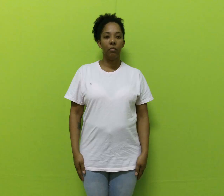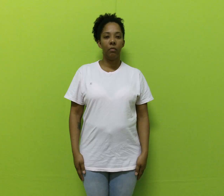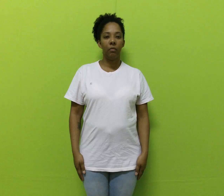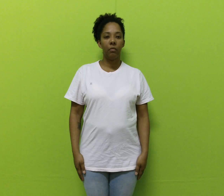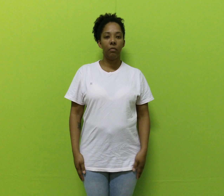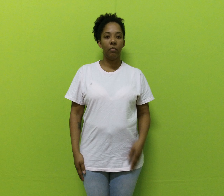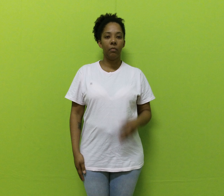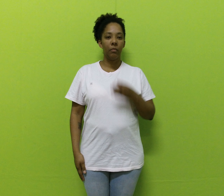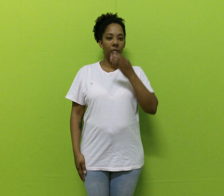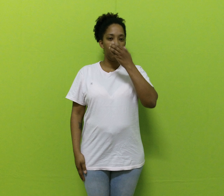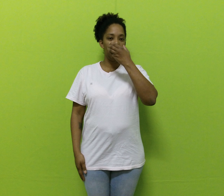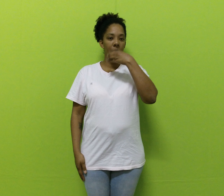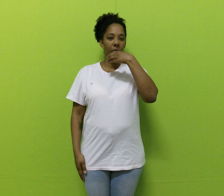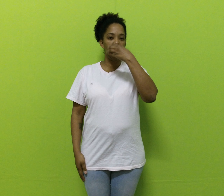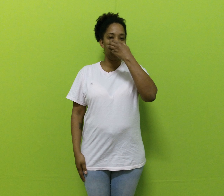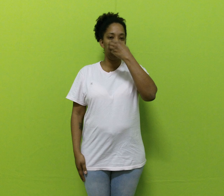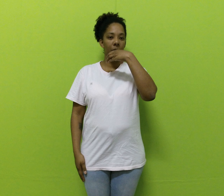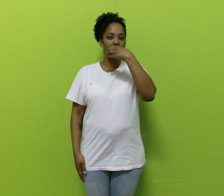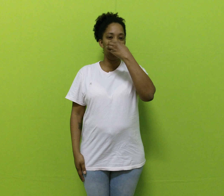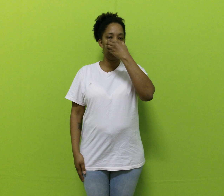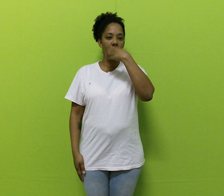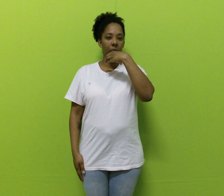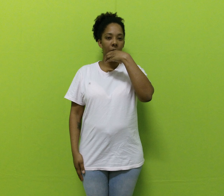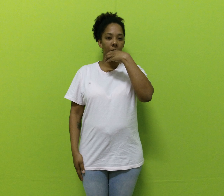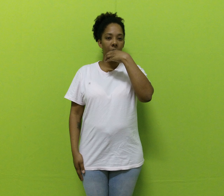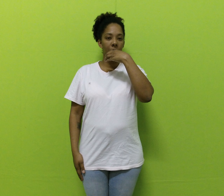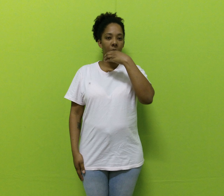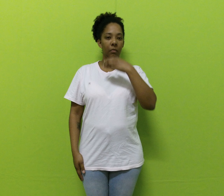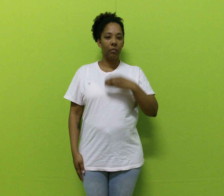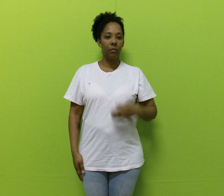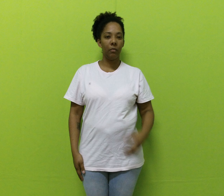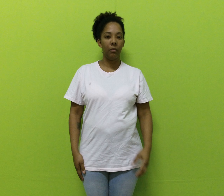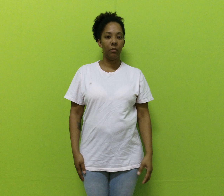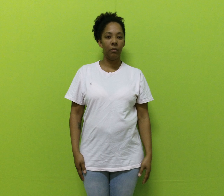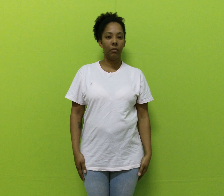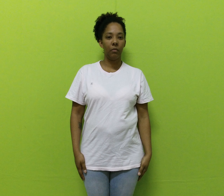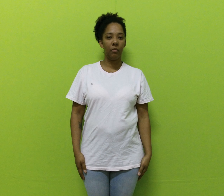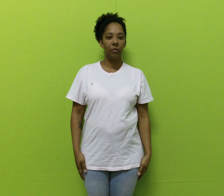maçã